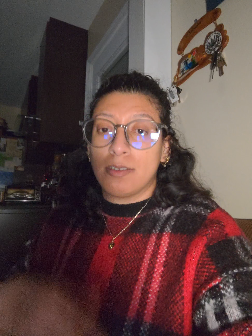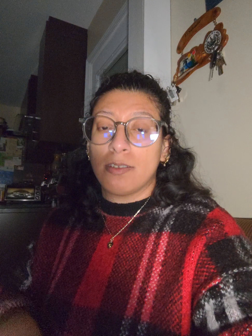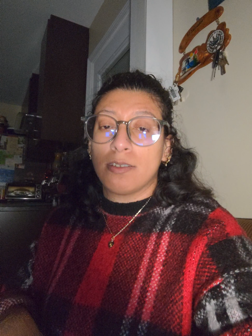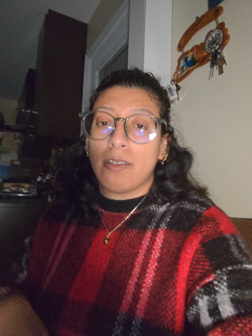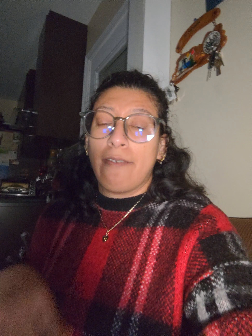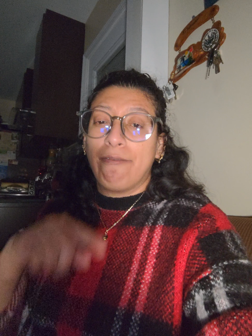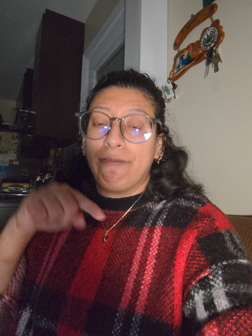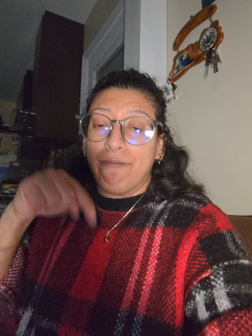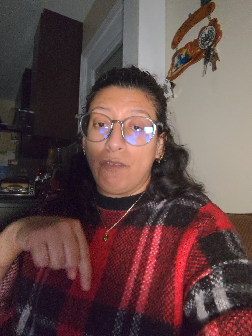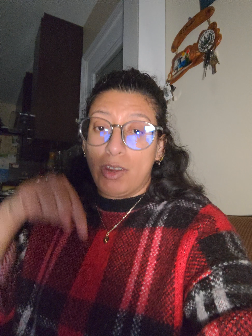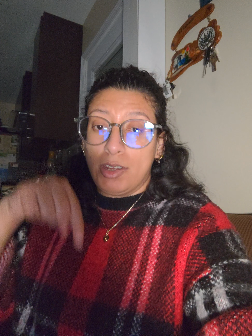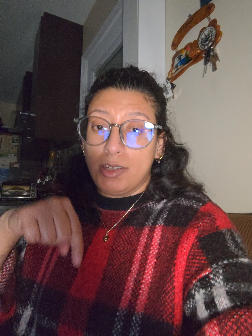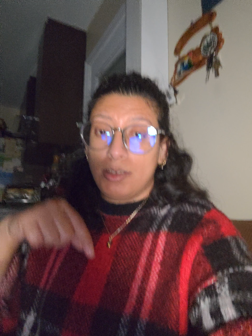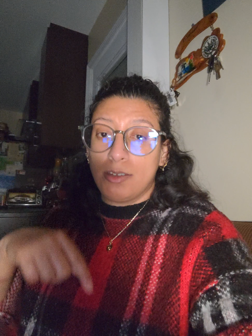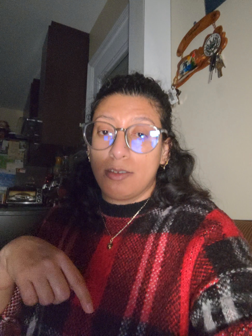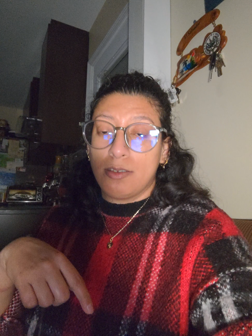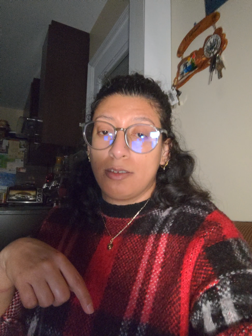feet